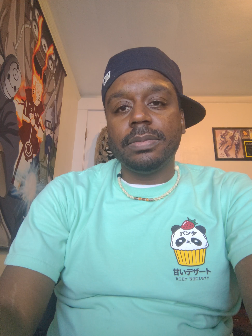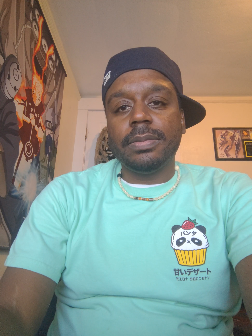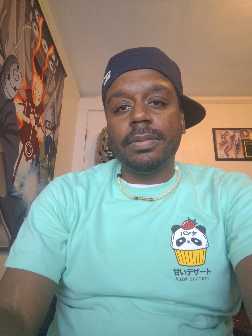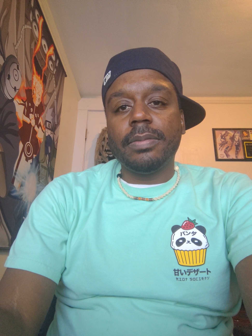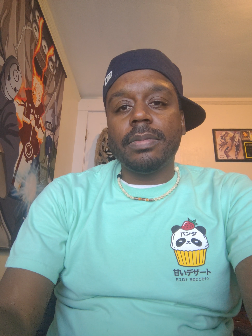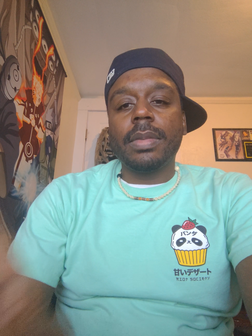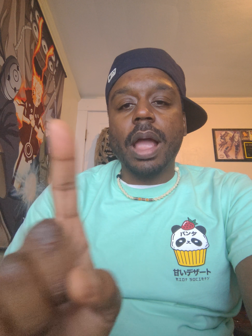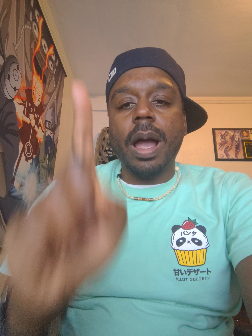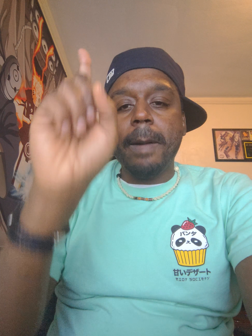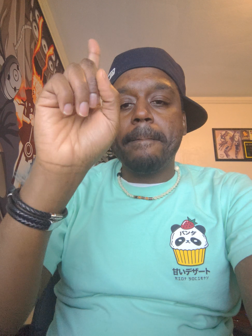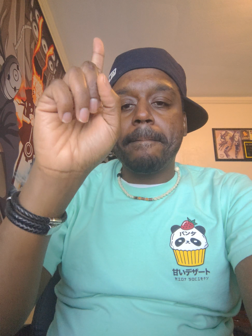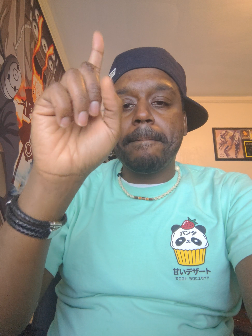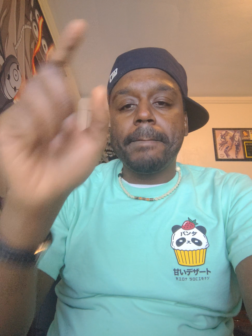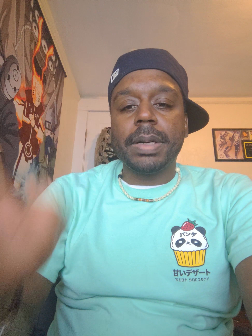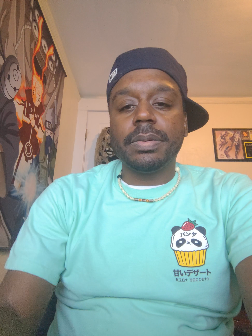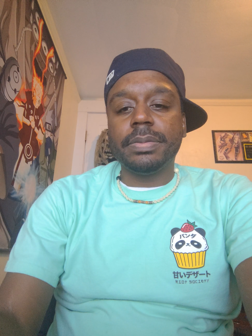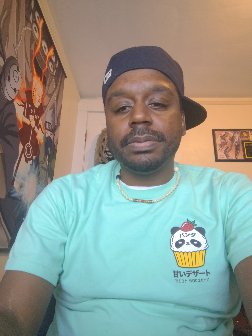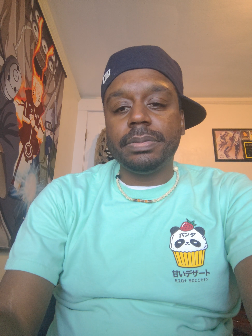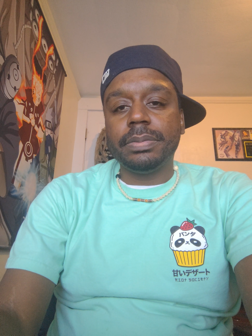up